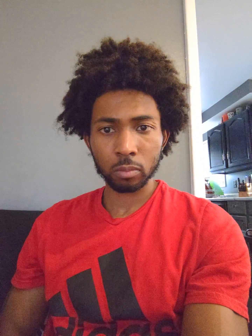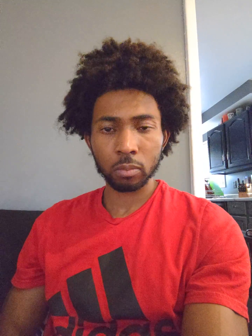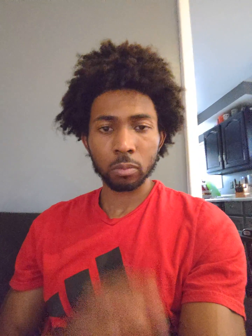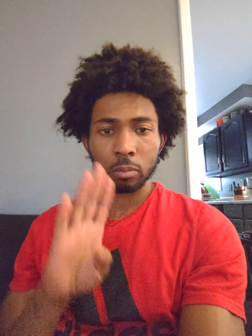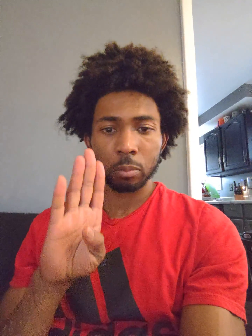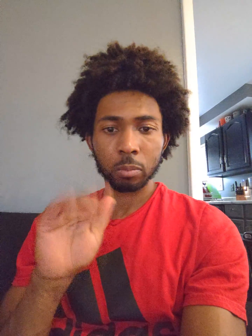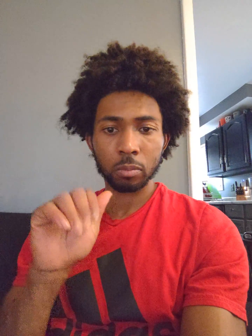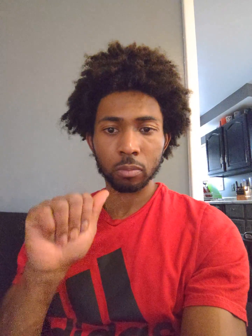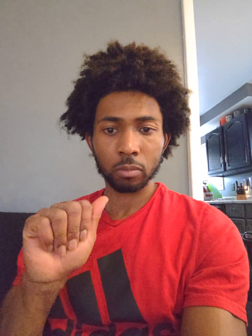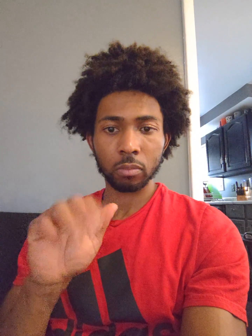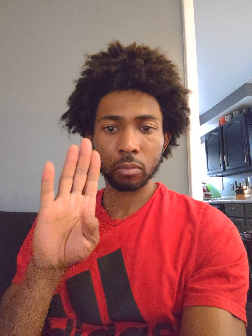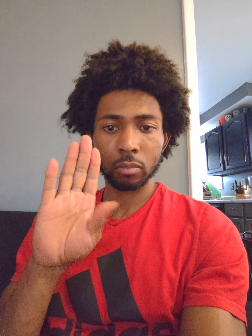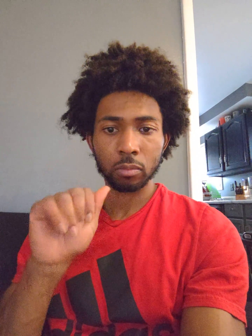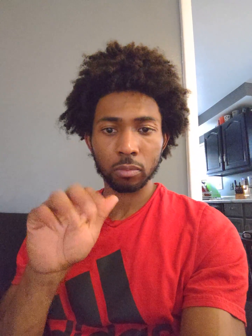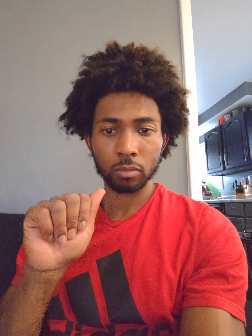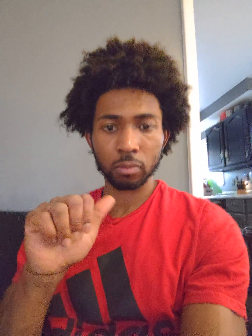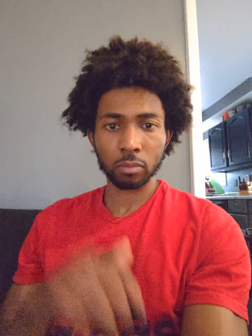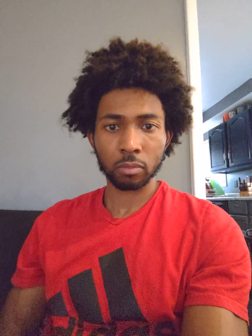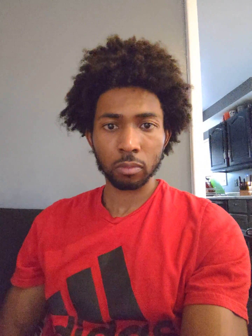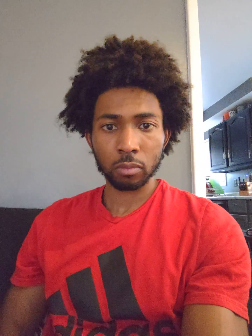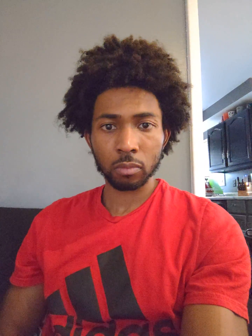baa baa